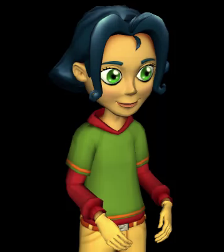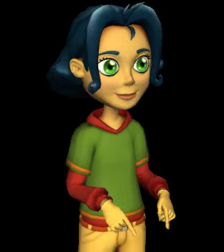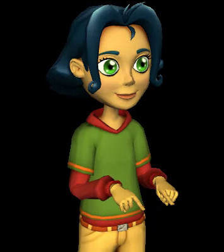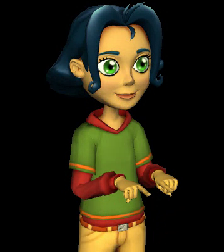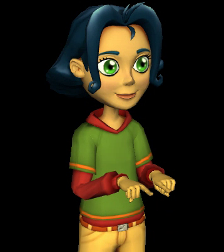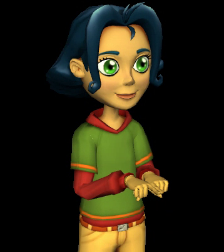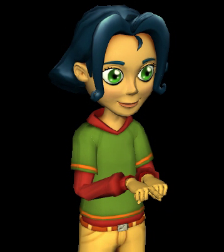نفس